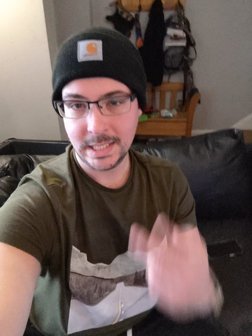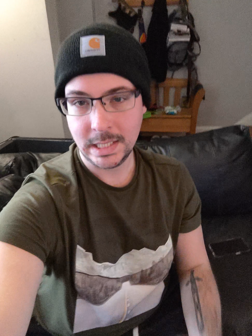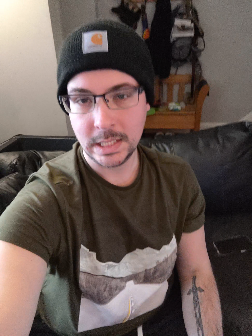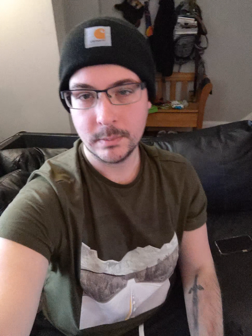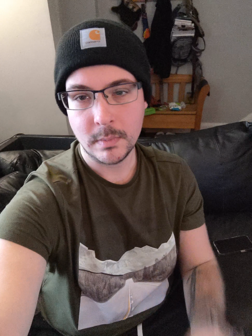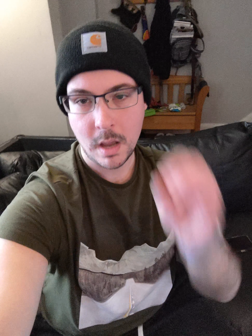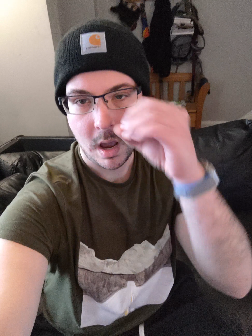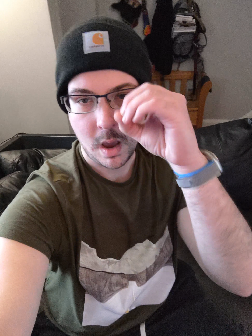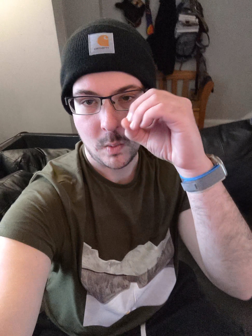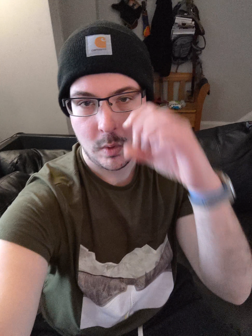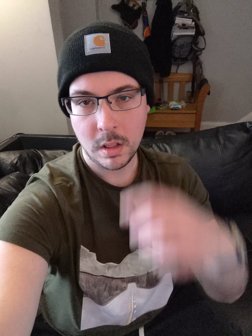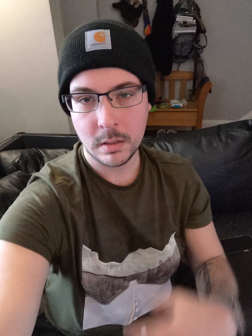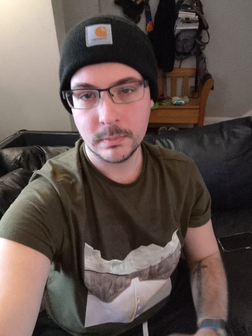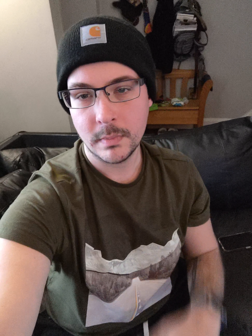owl